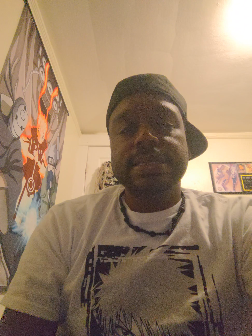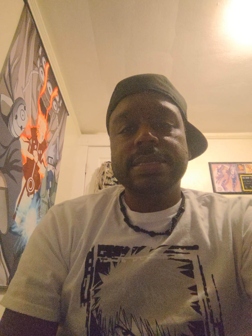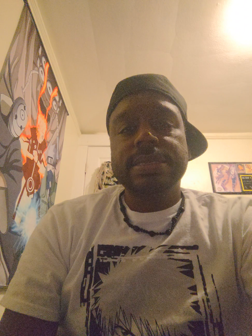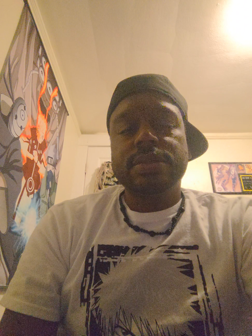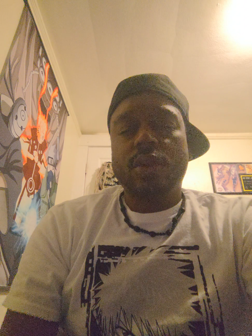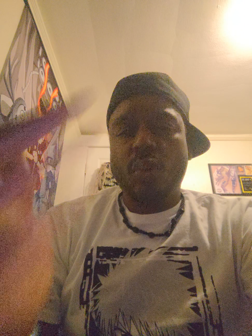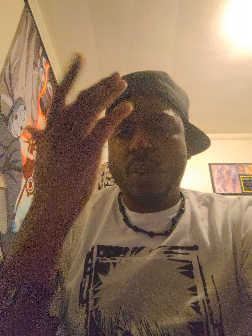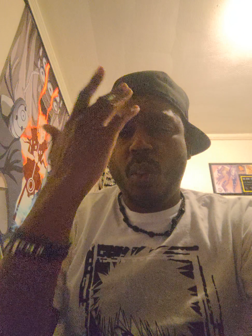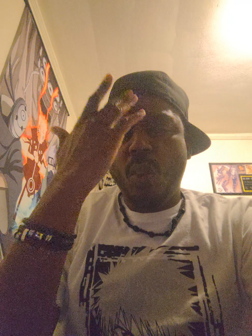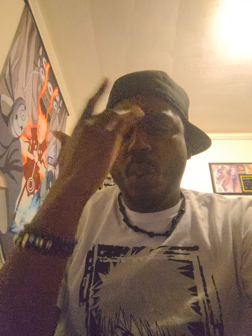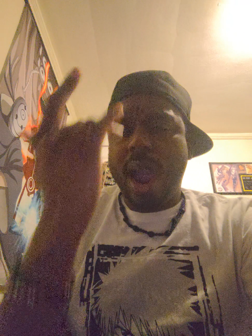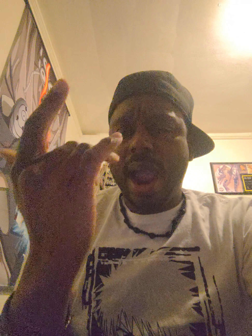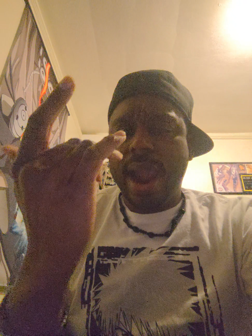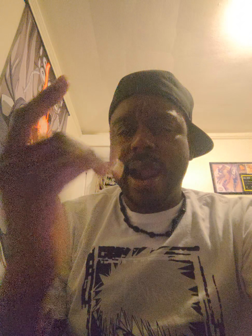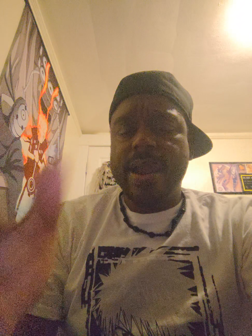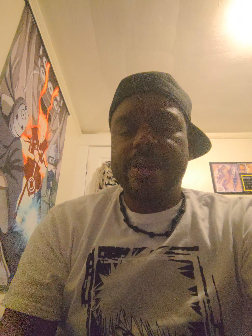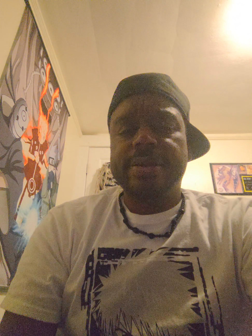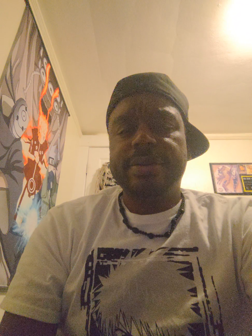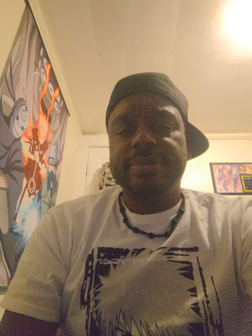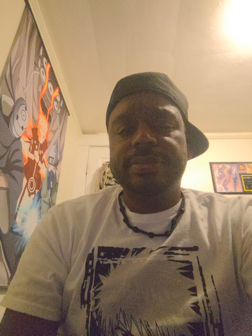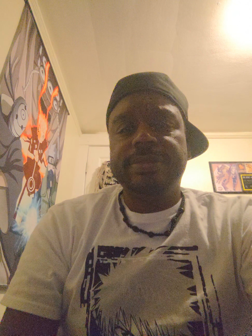why